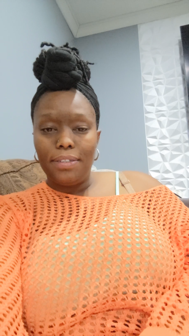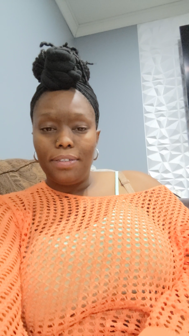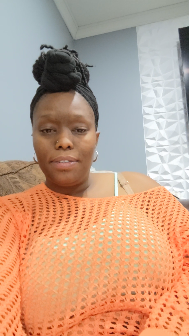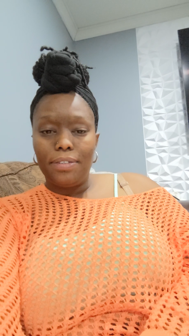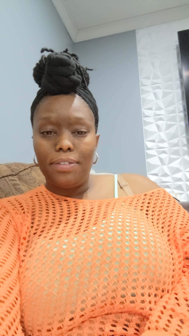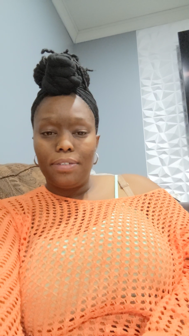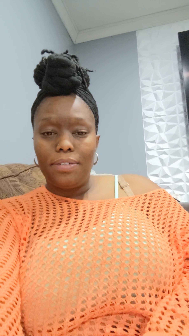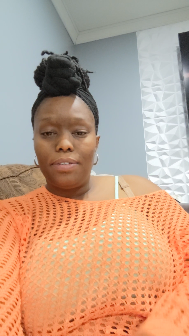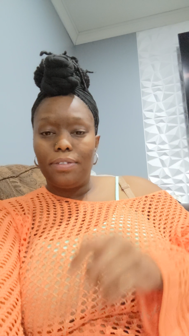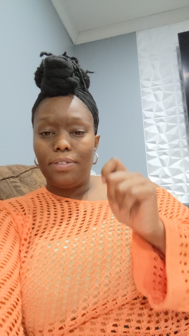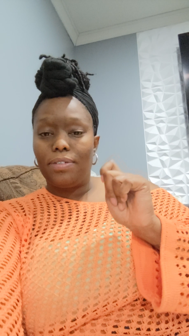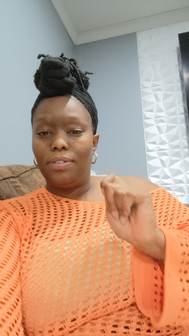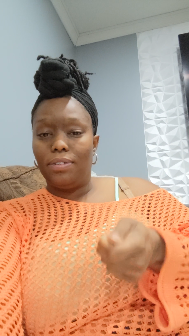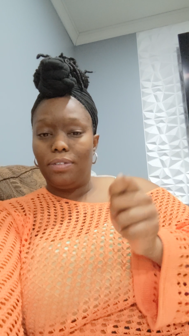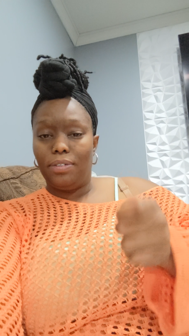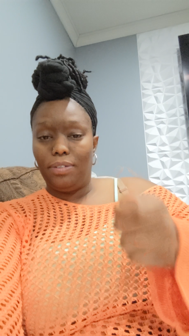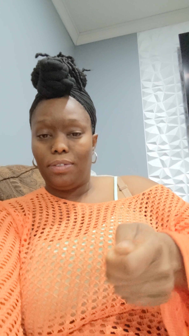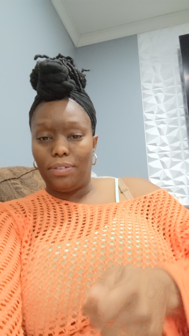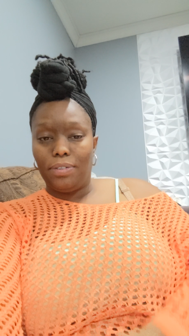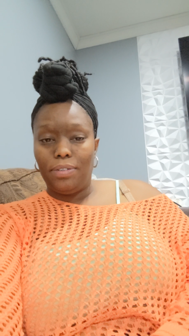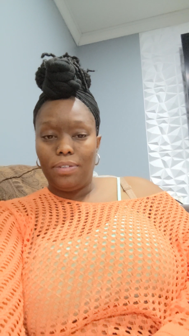cart